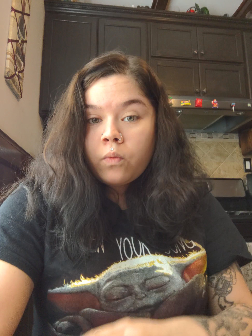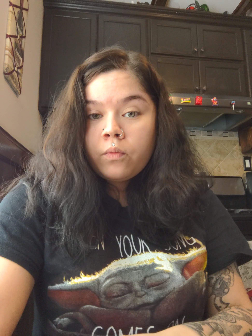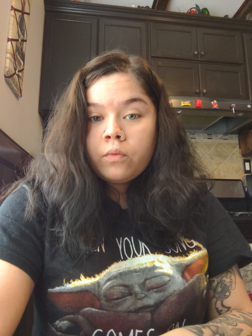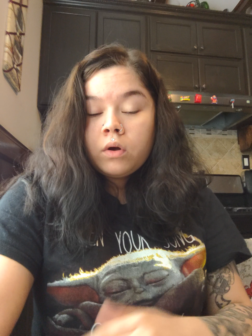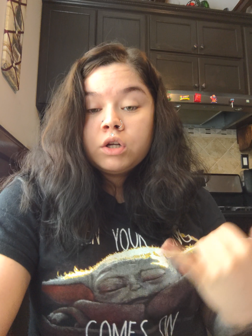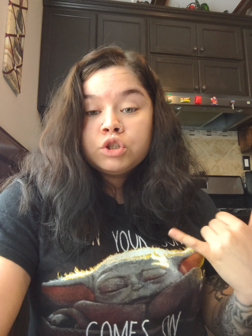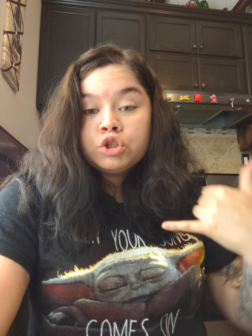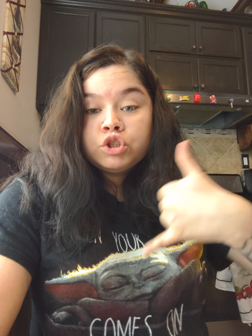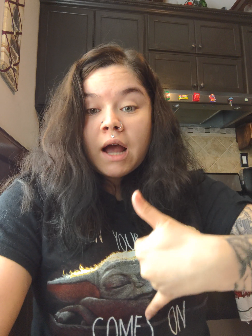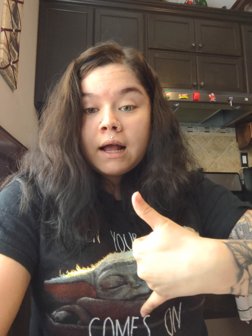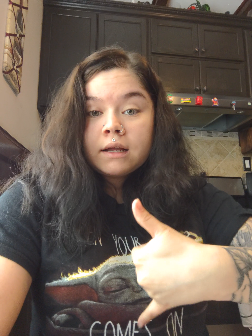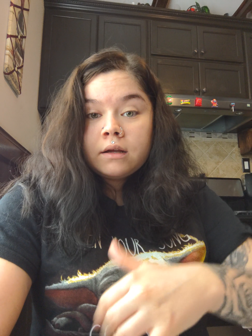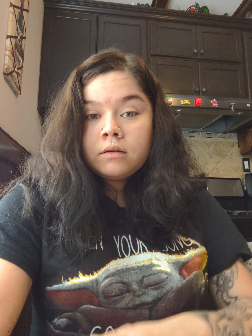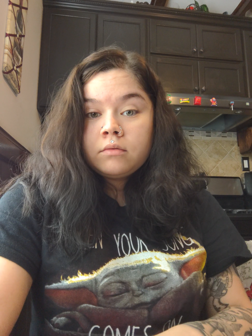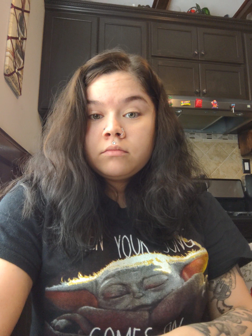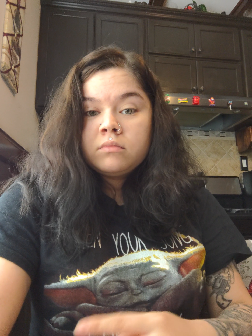jacket